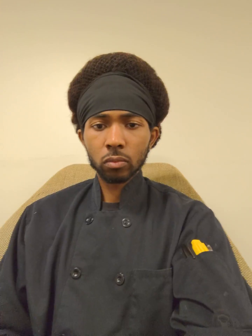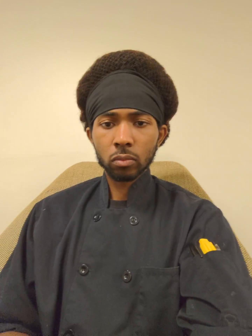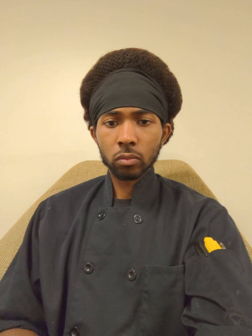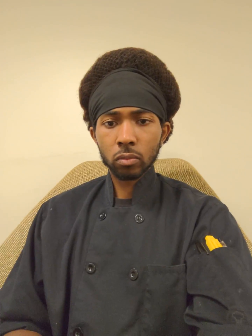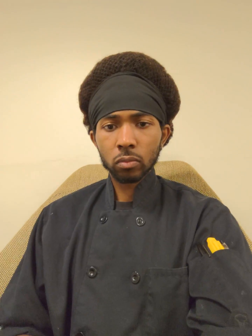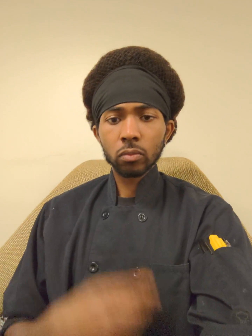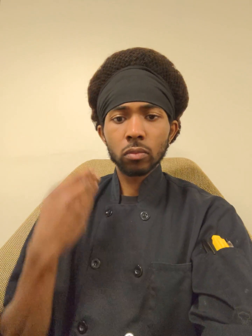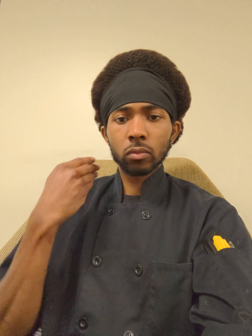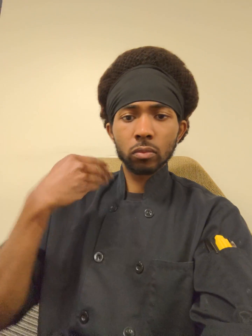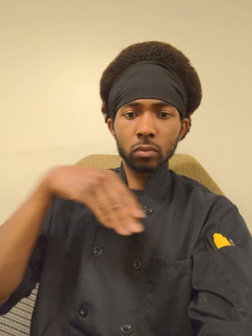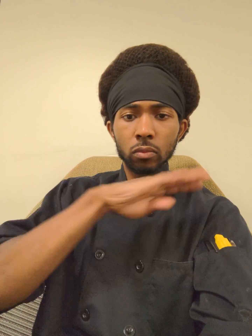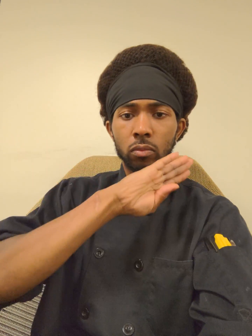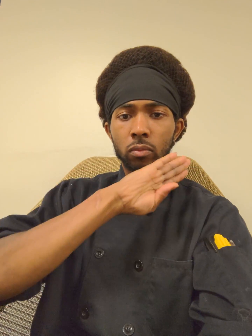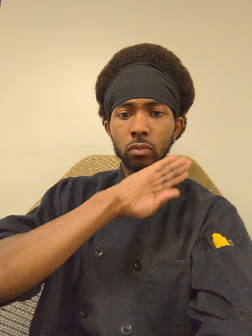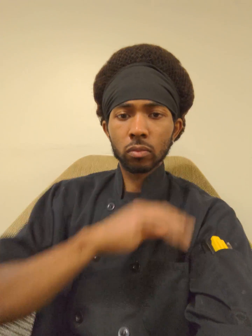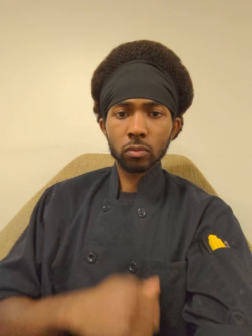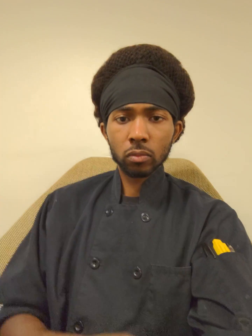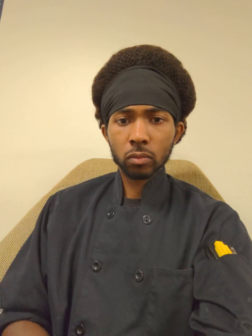scarf